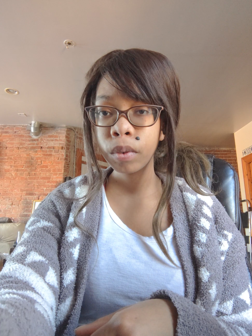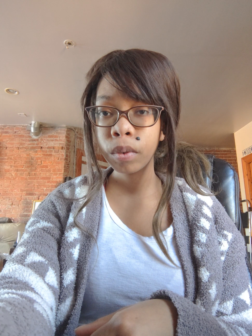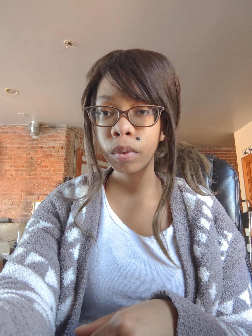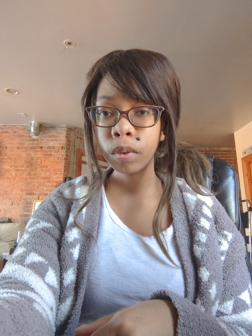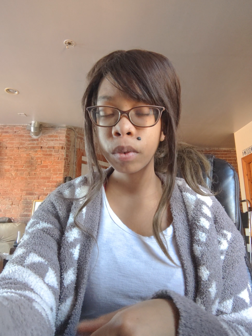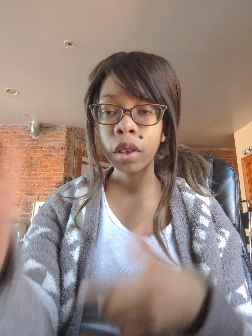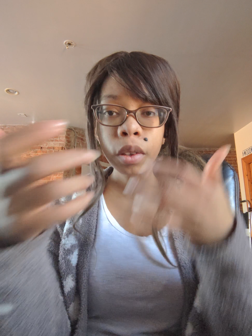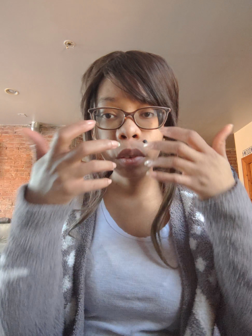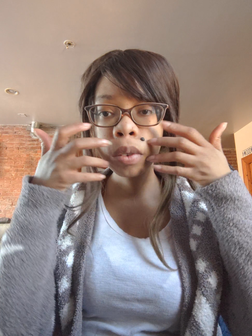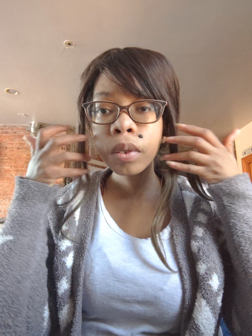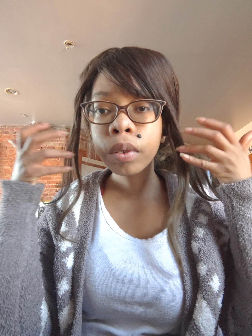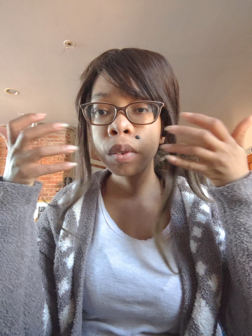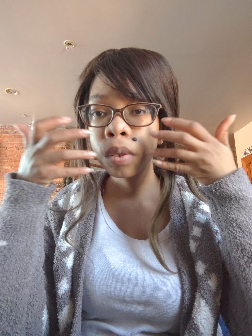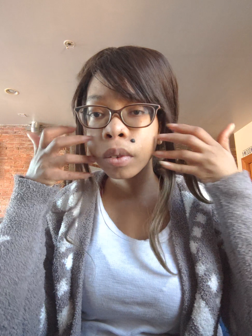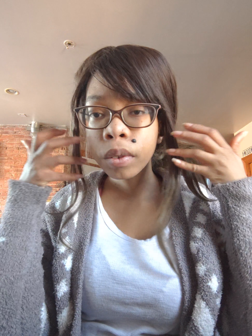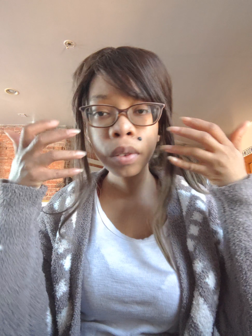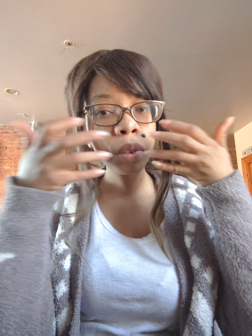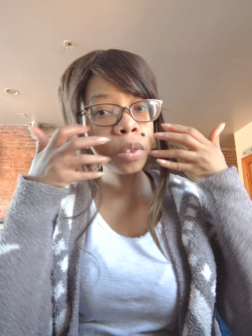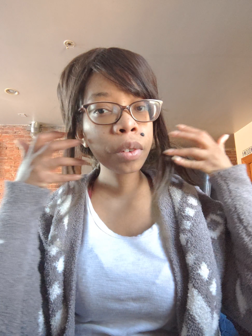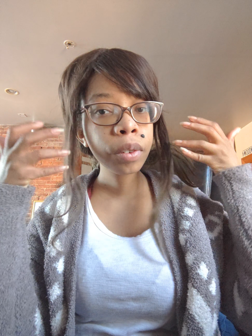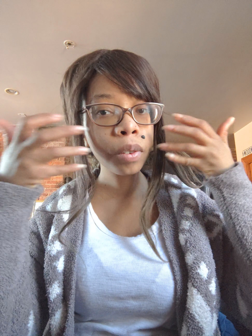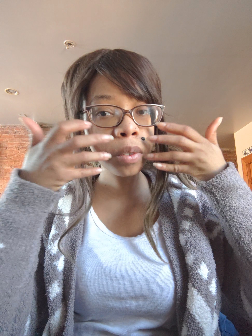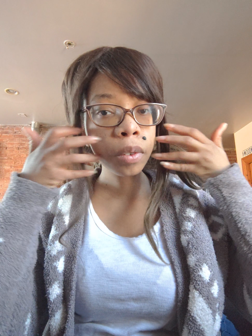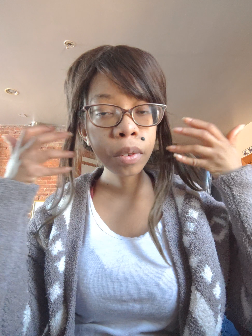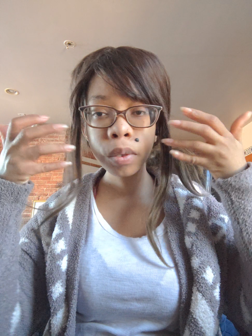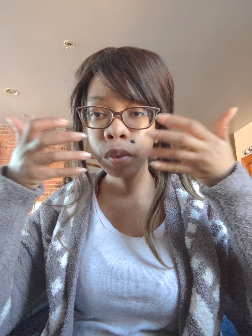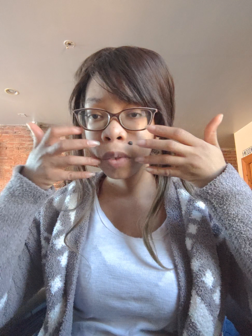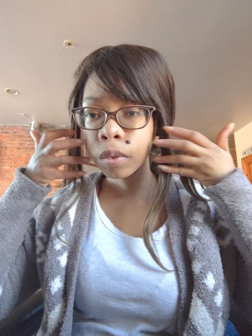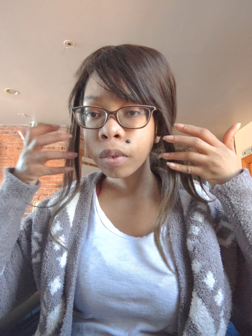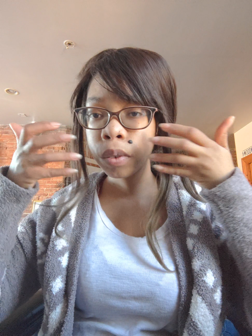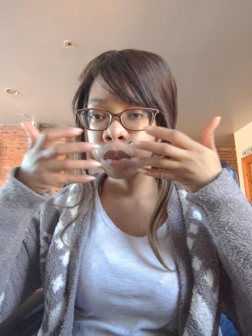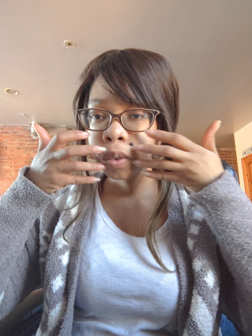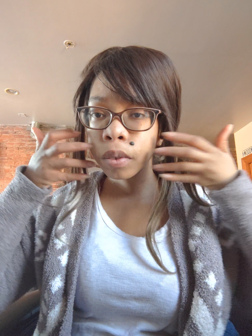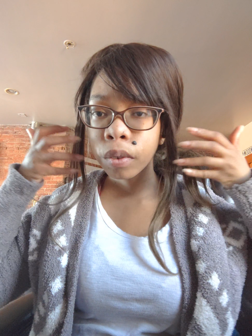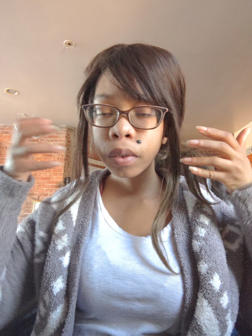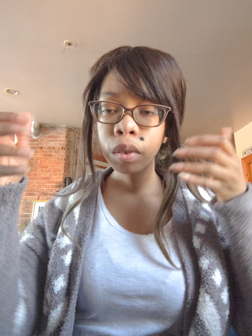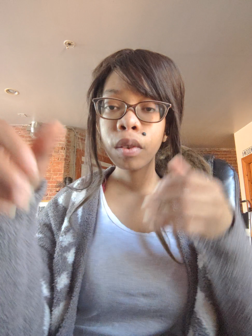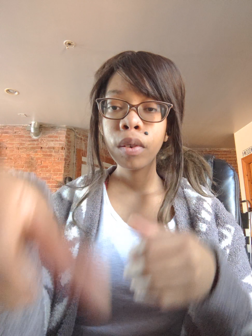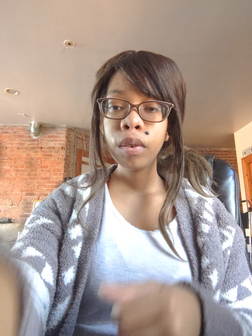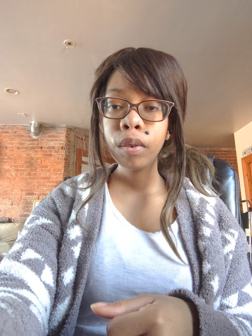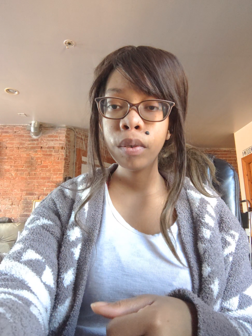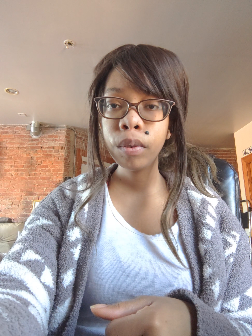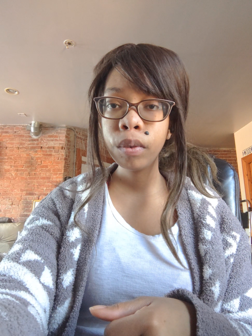tiger